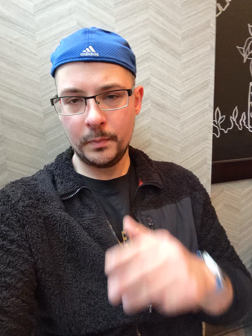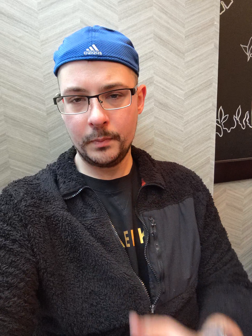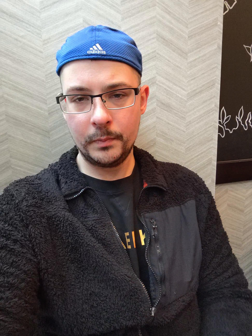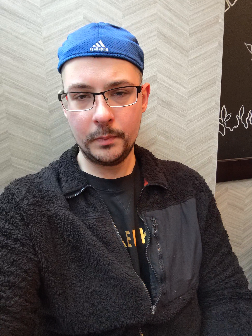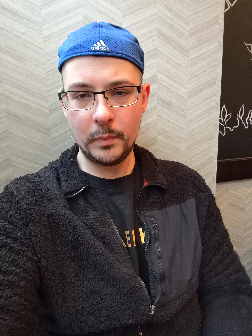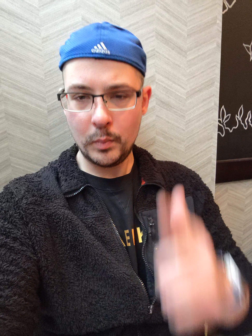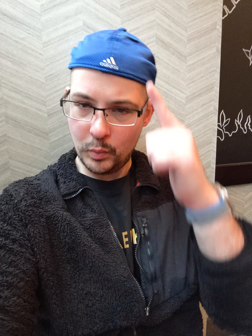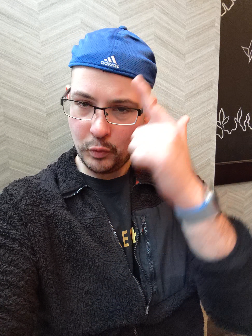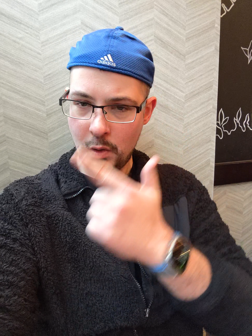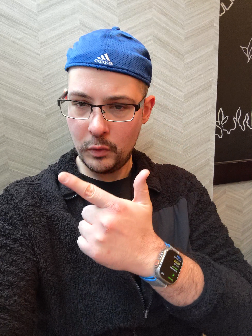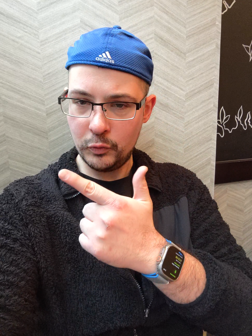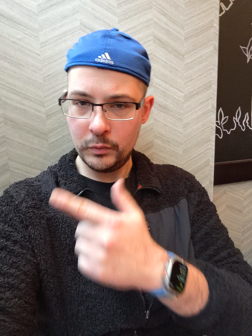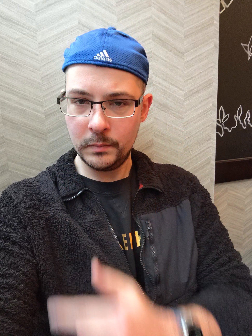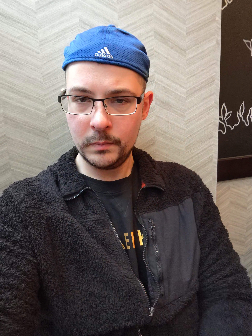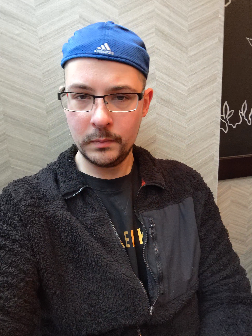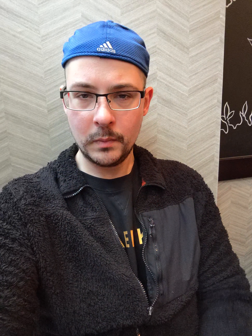brother